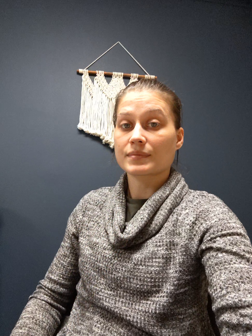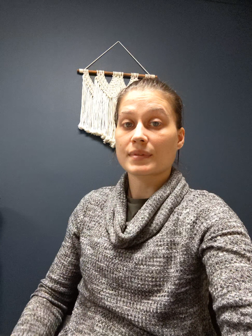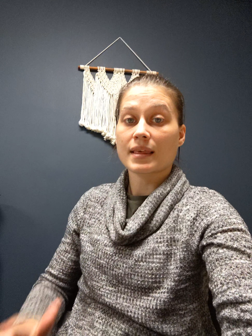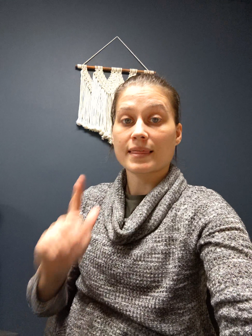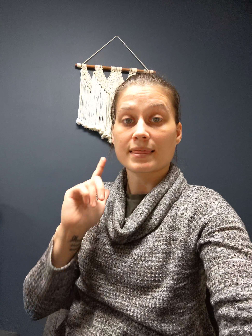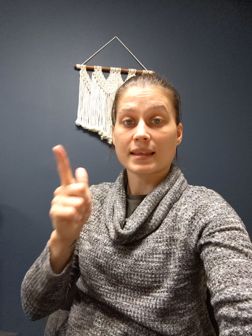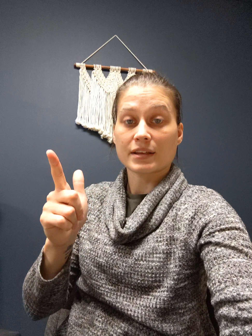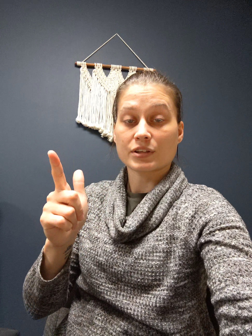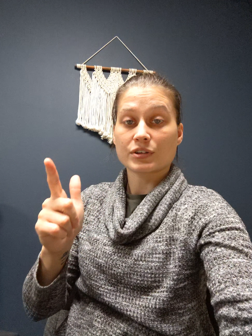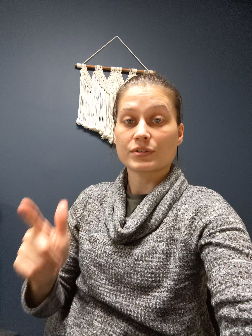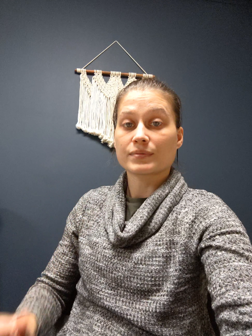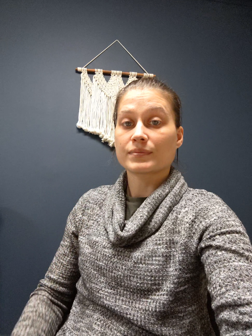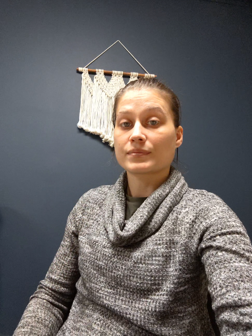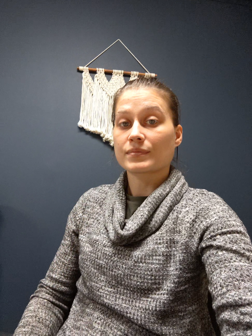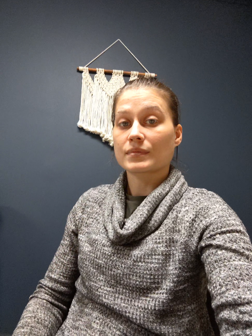later